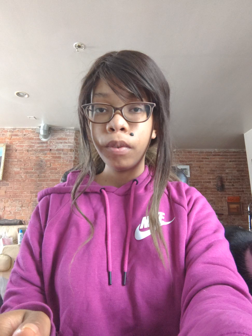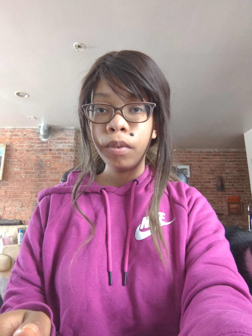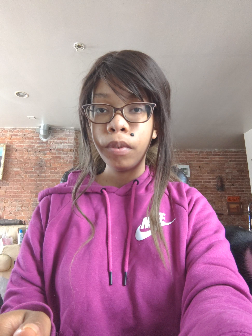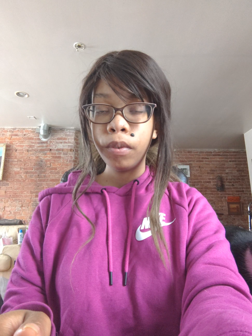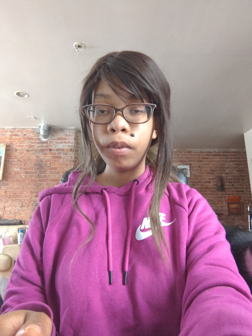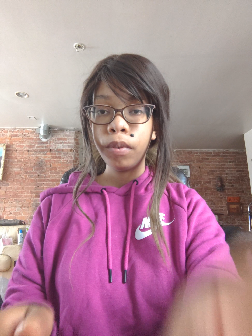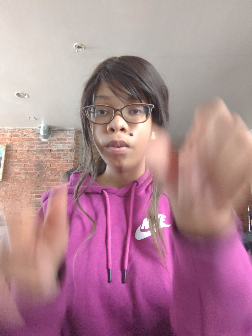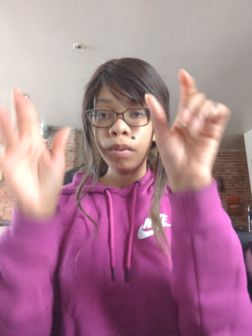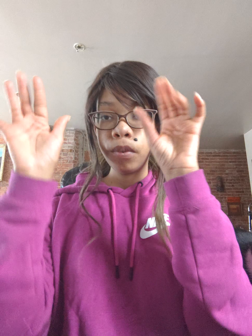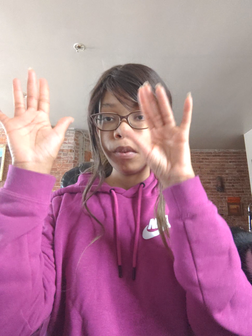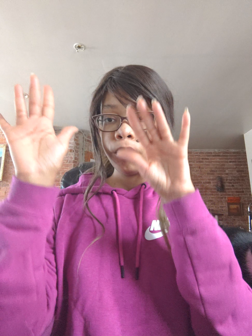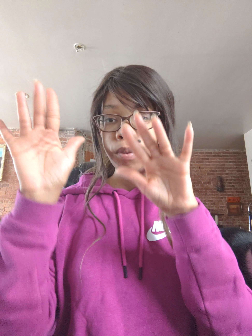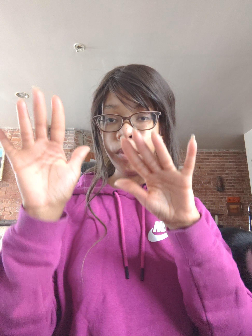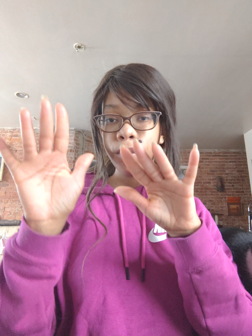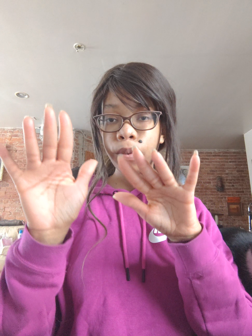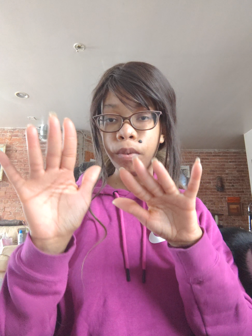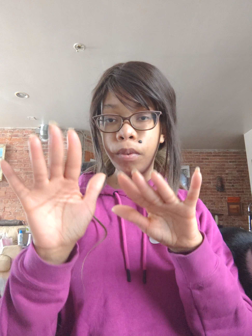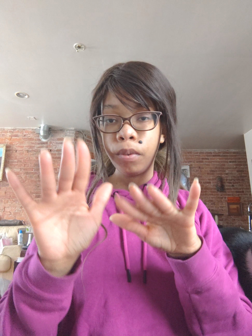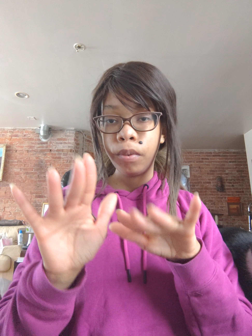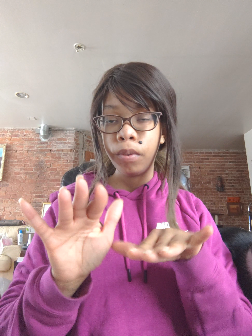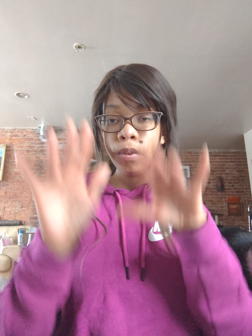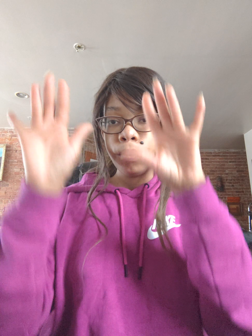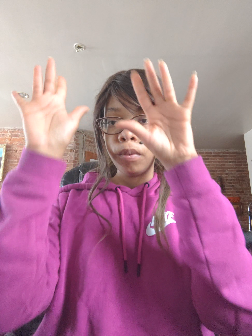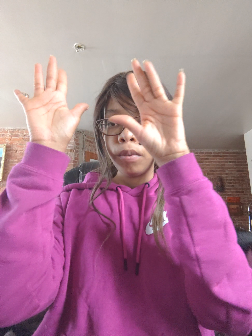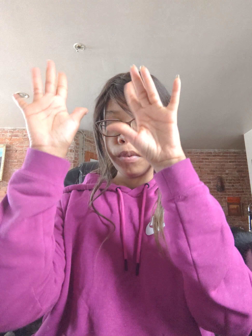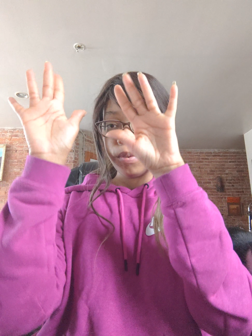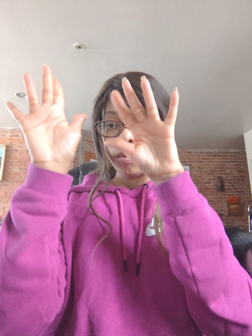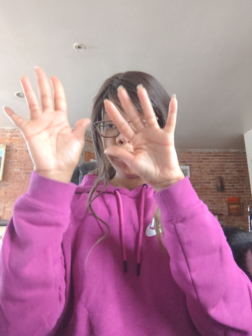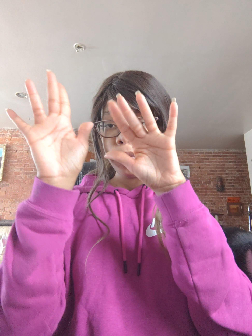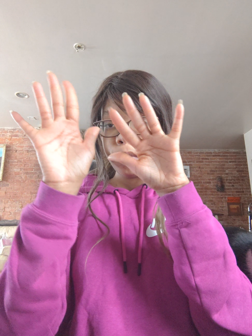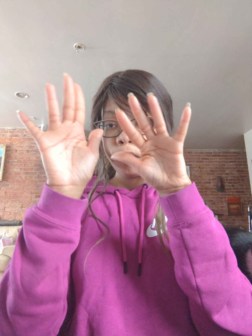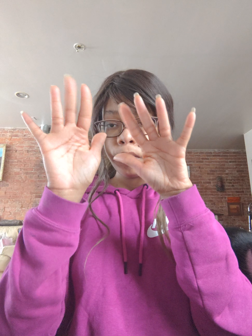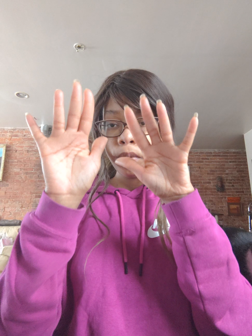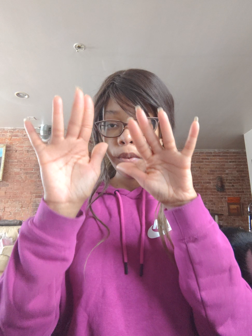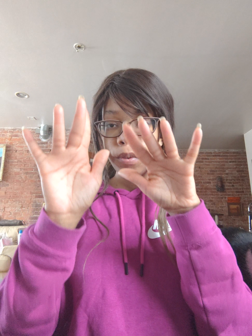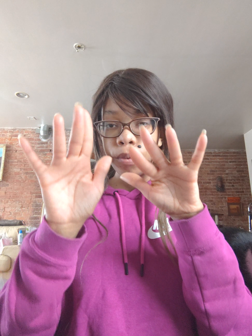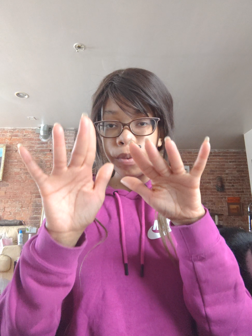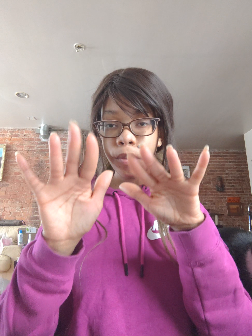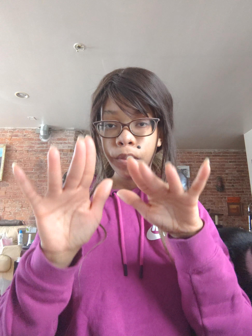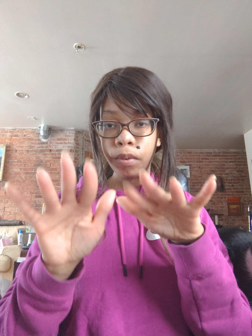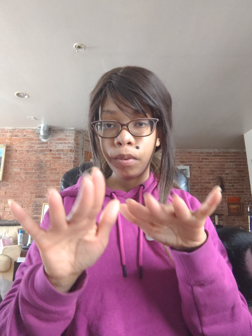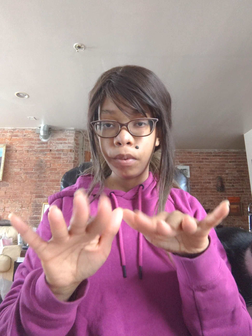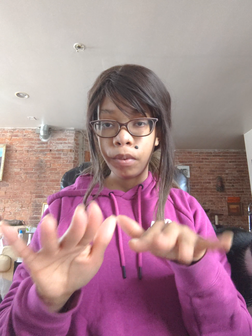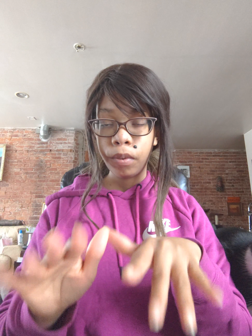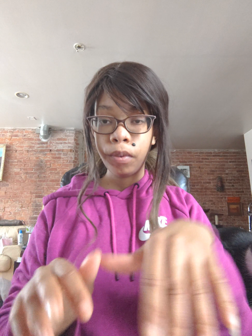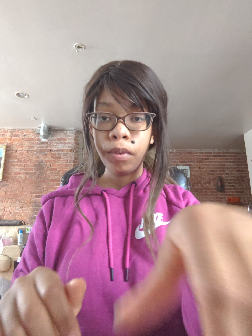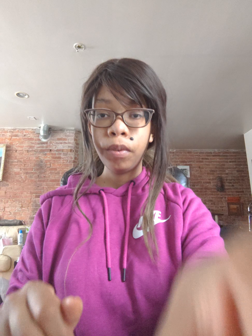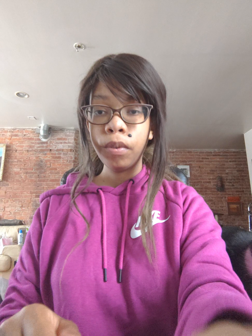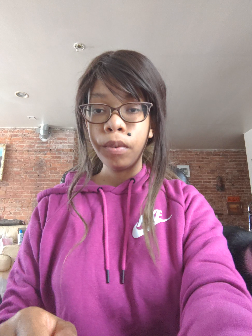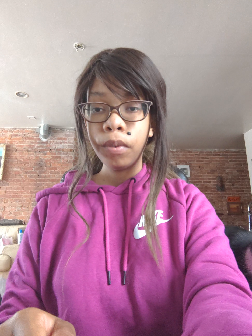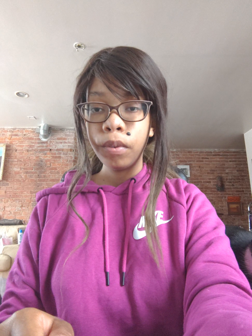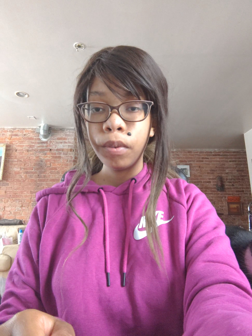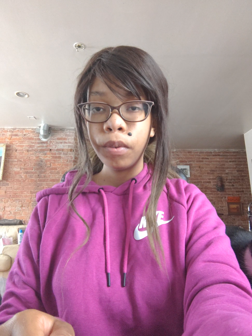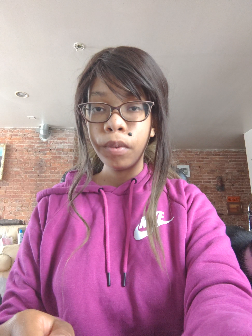snow